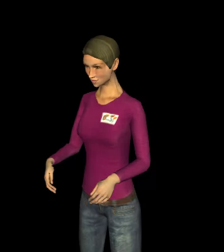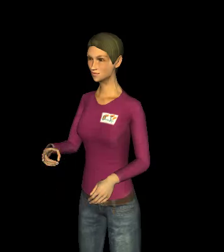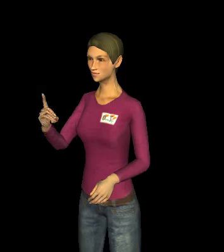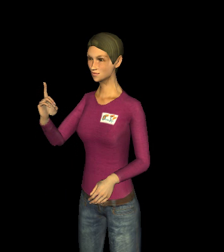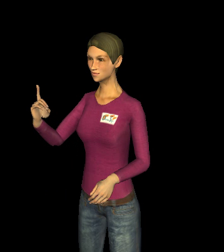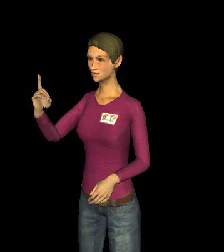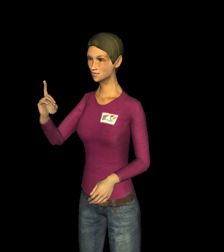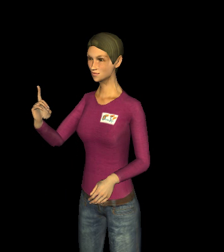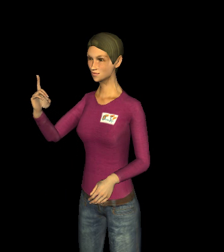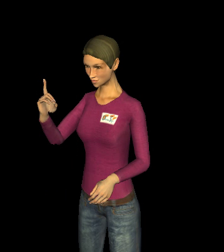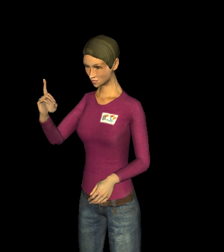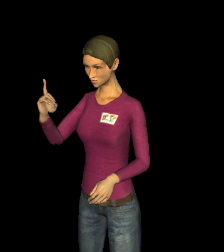الأحد